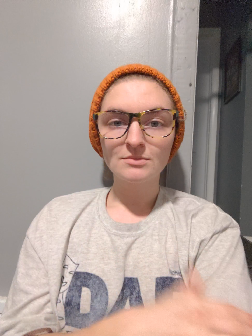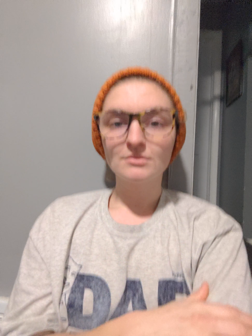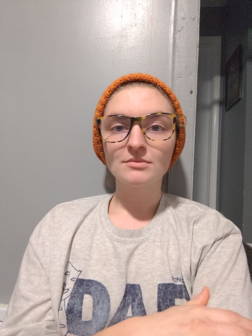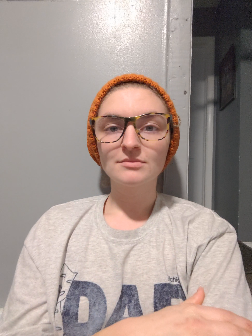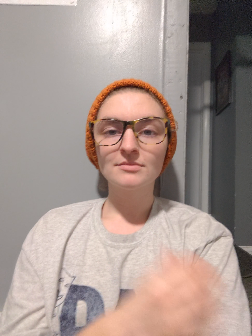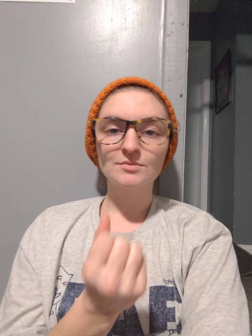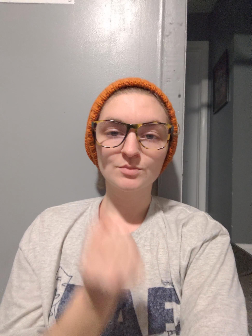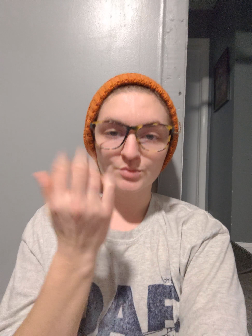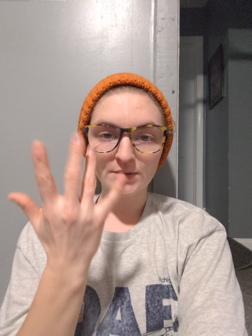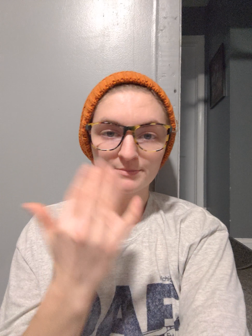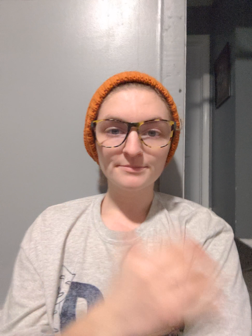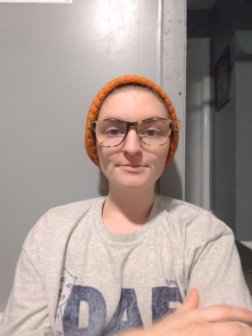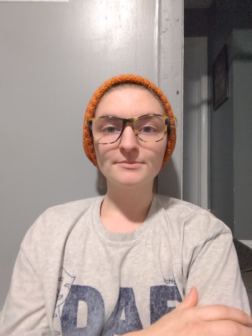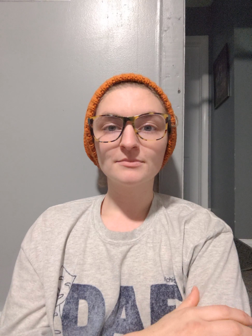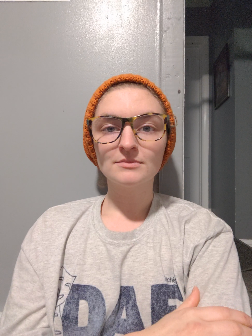mitten